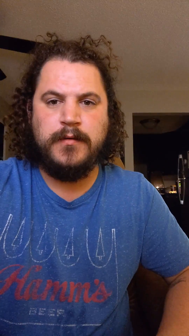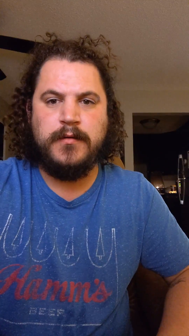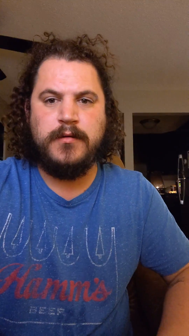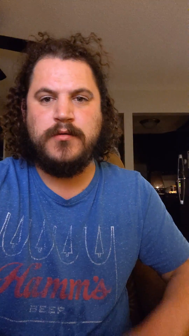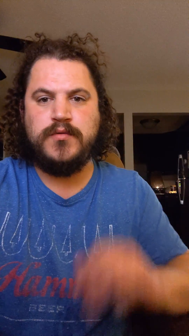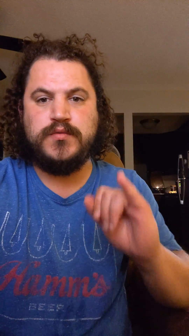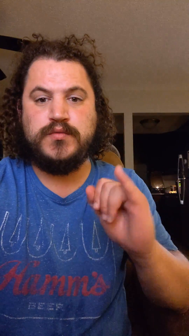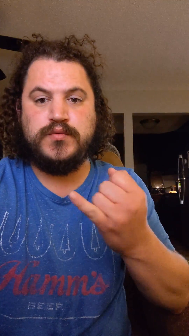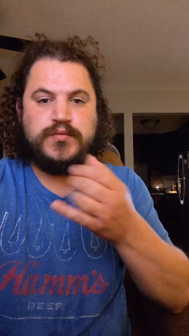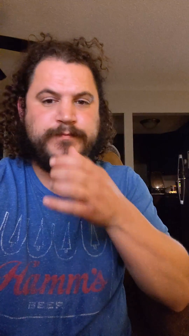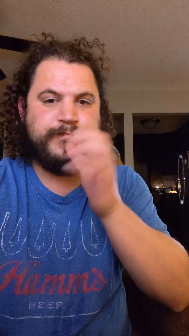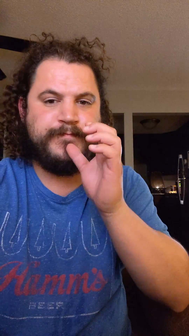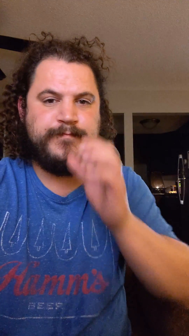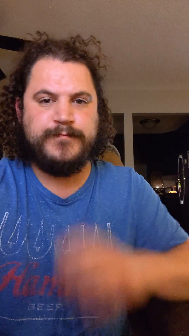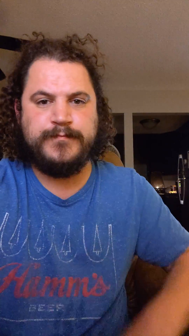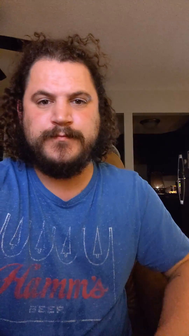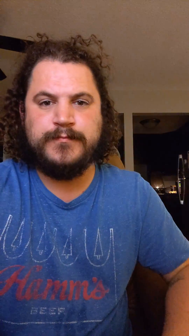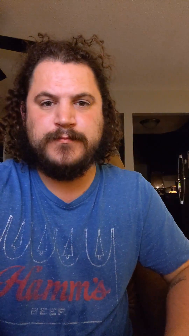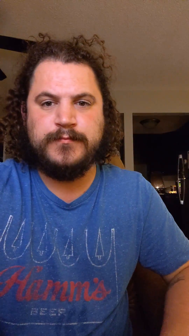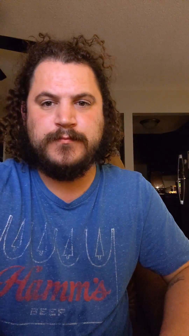juice